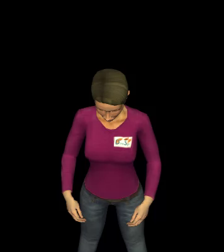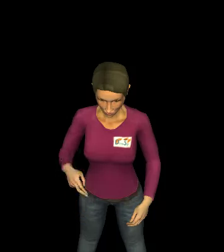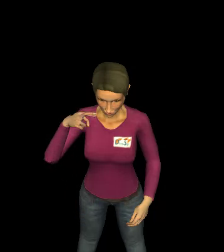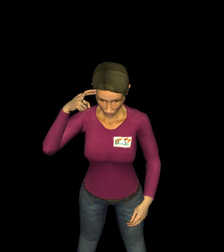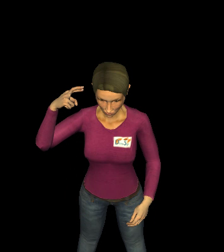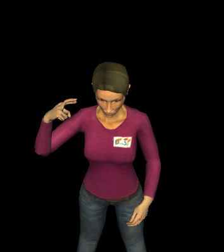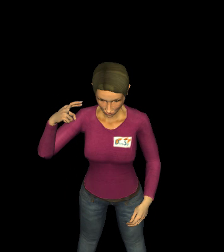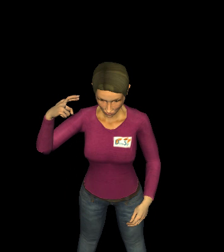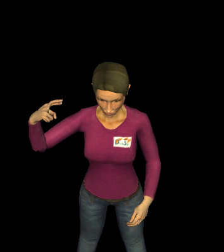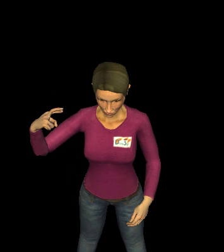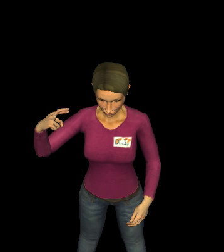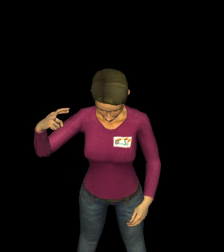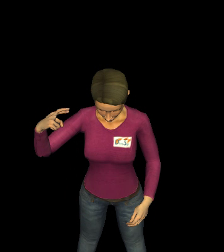حلم